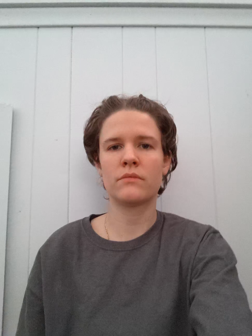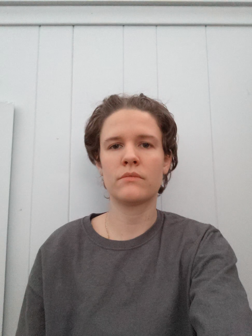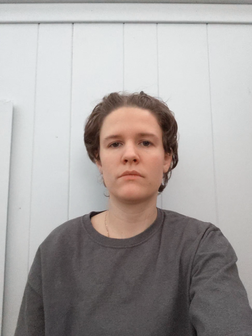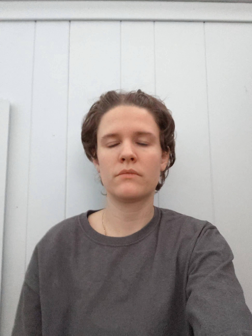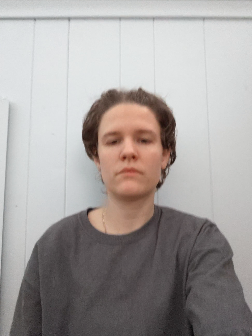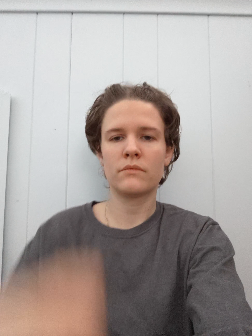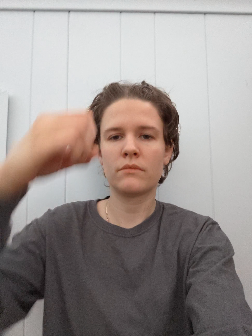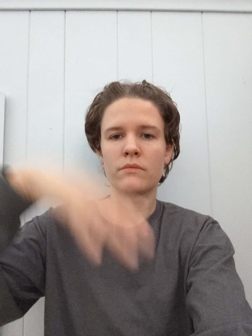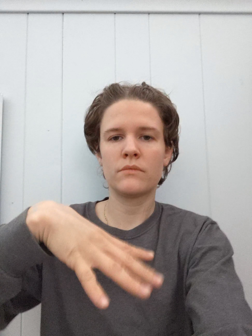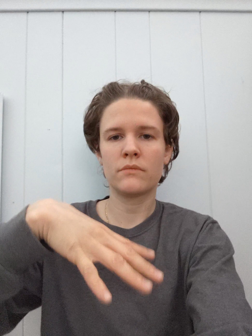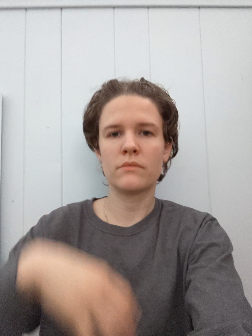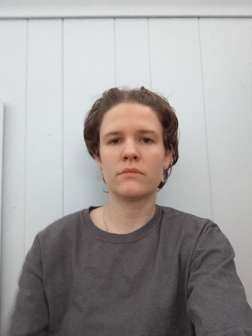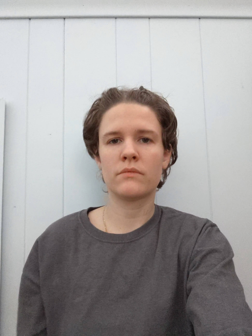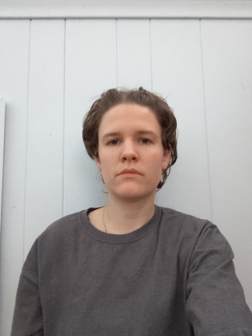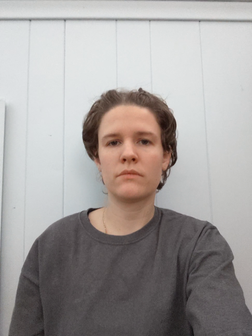drop